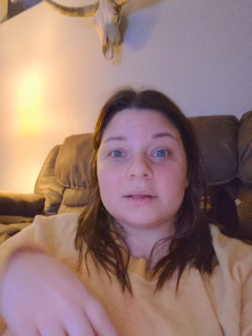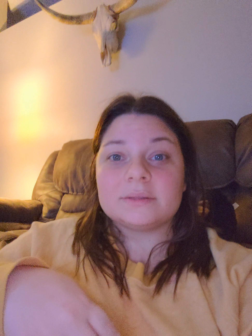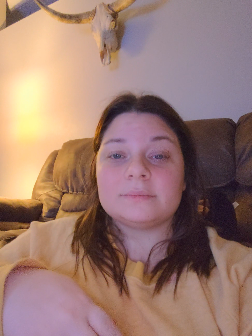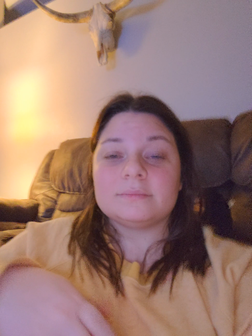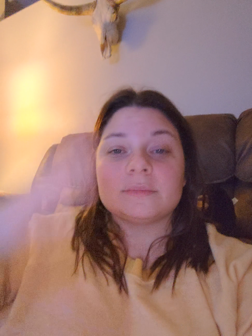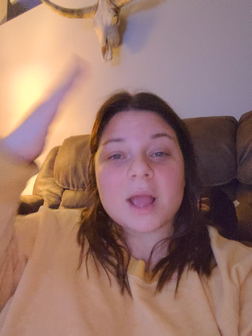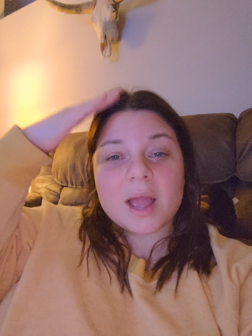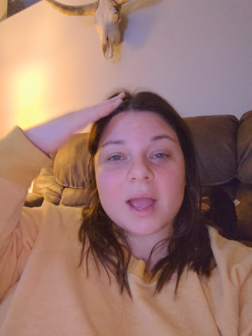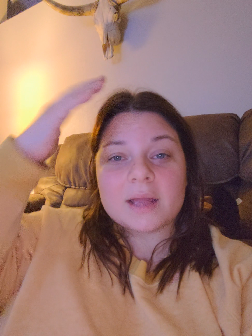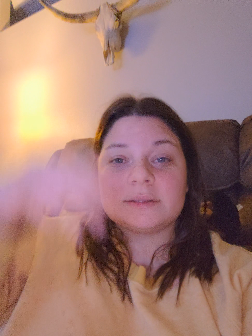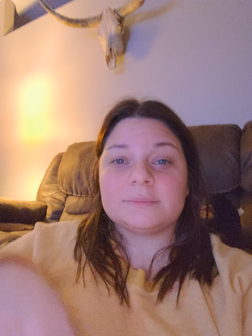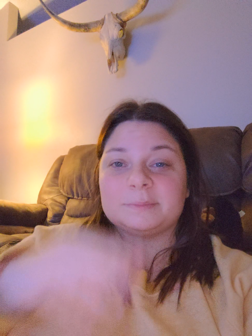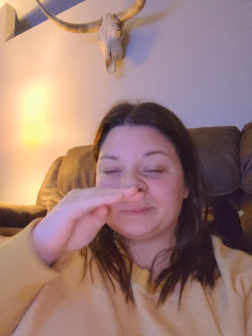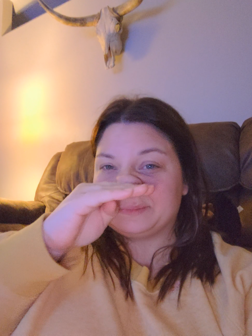hat